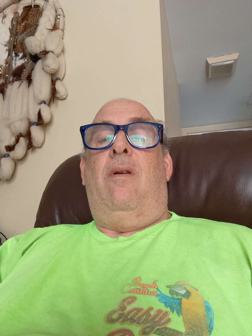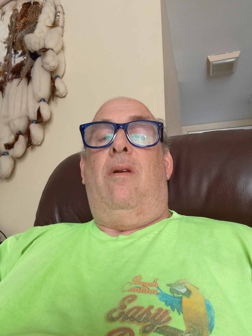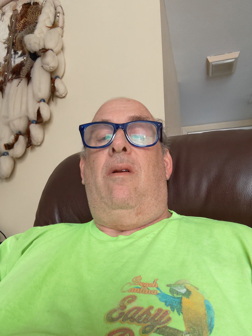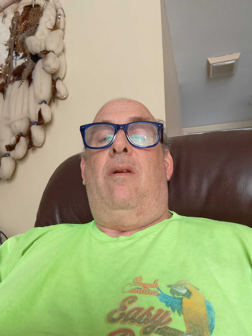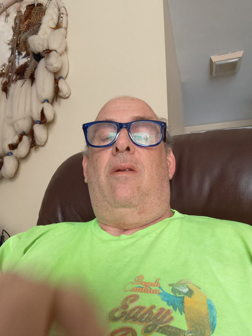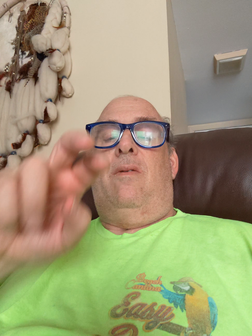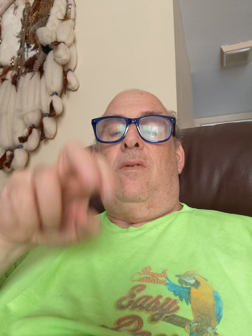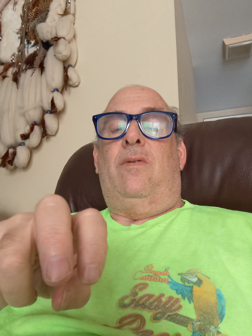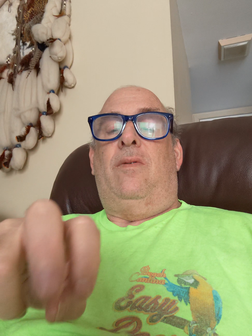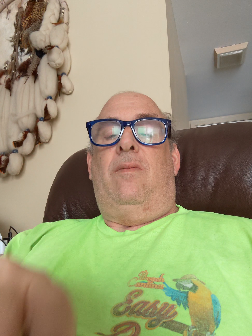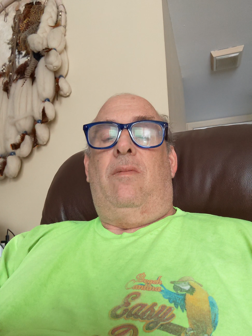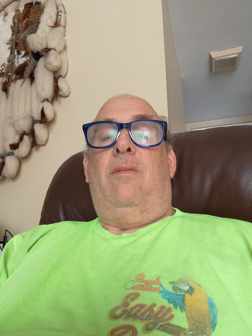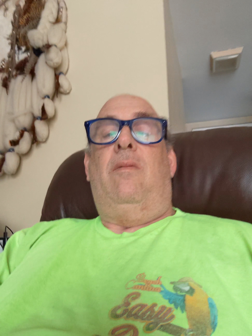chair